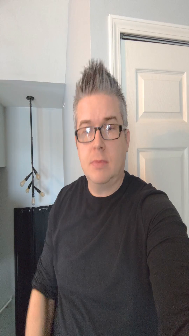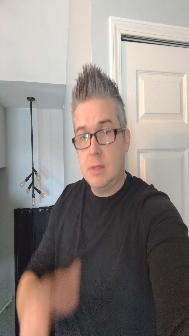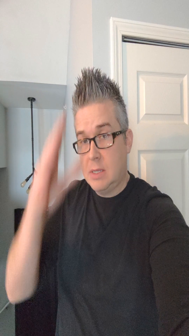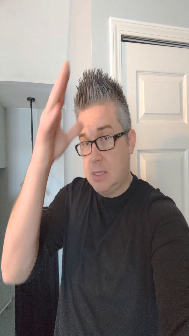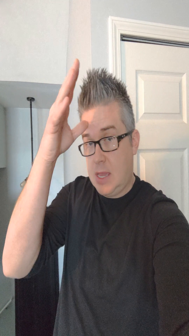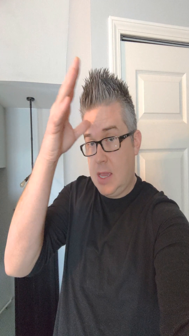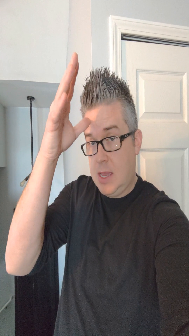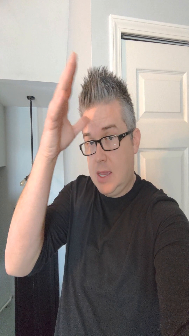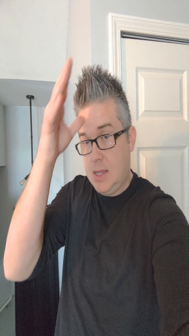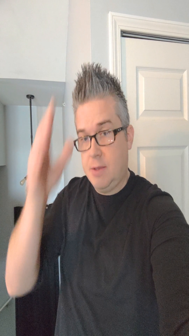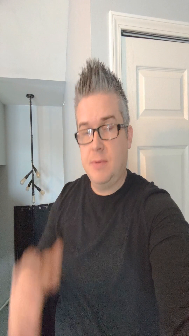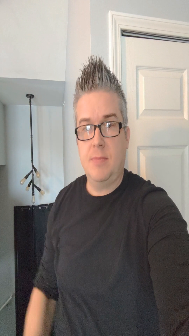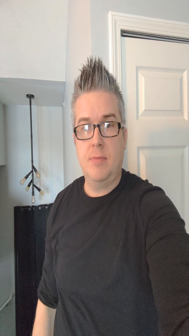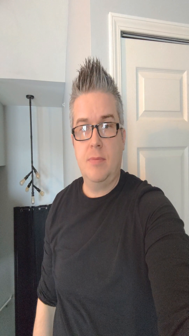dad